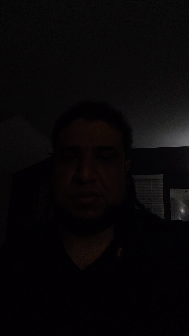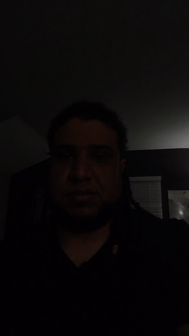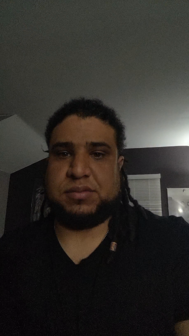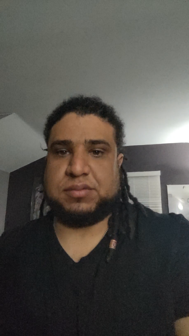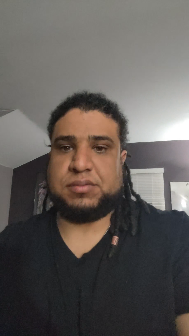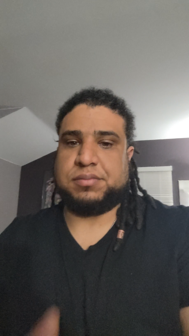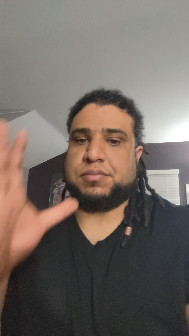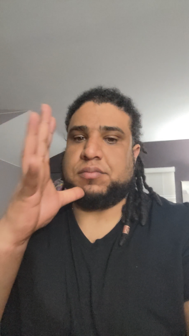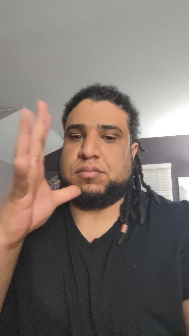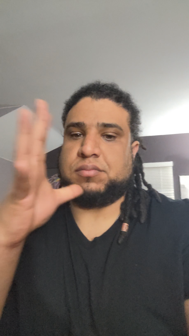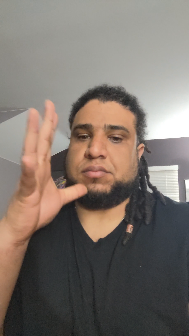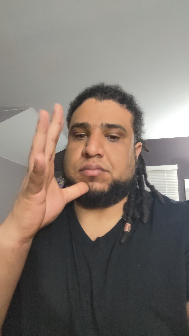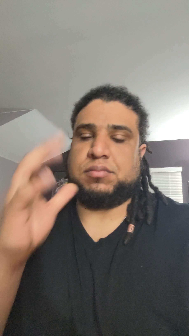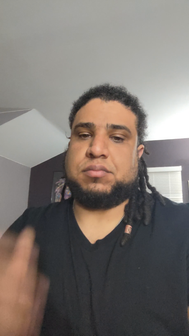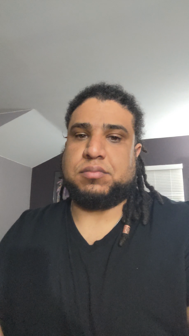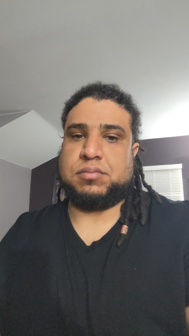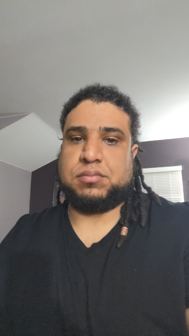mommy